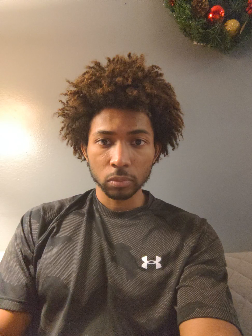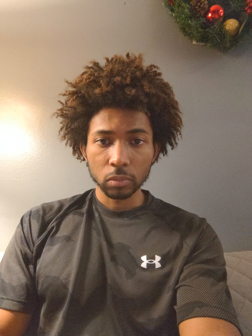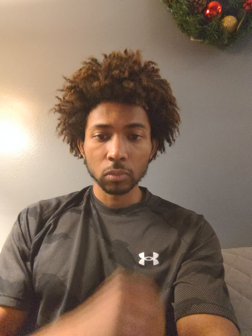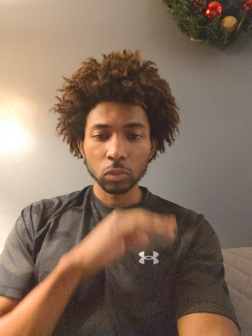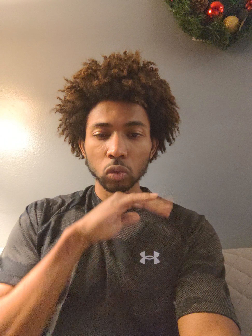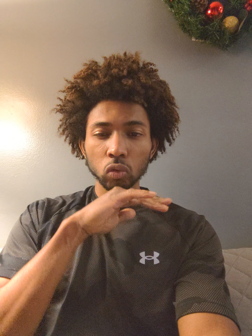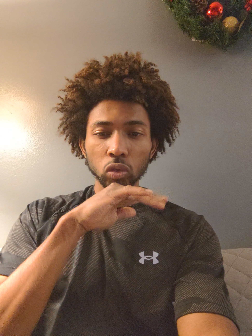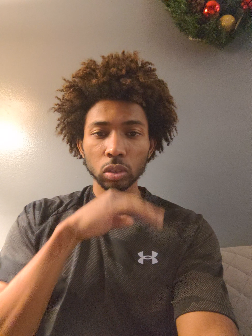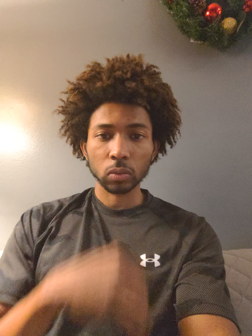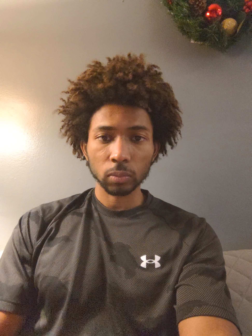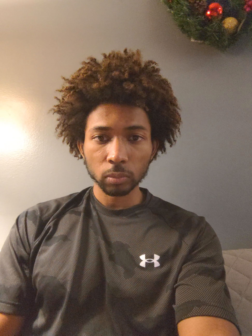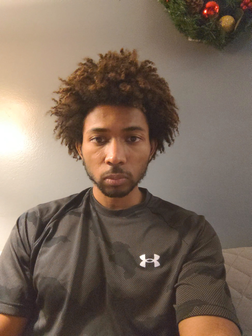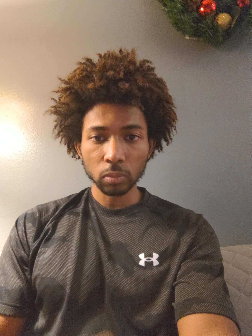dirty